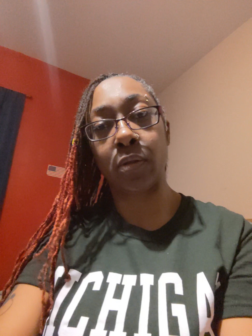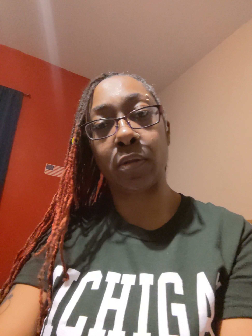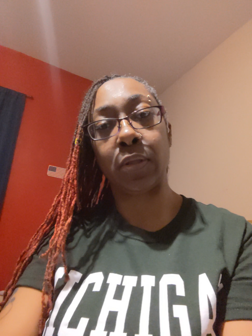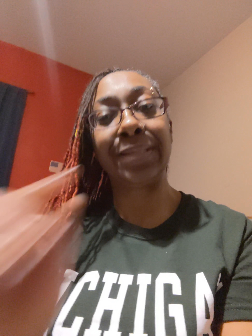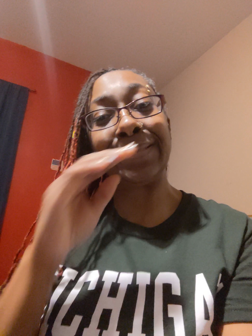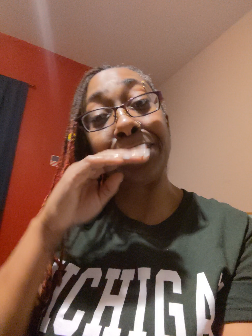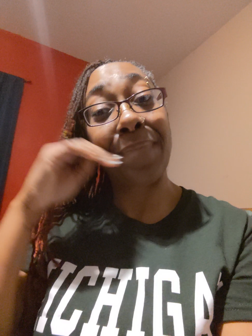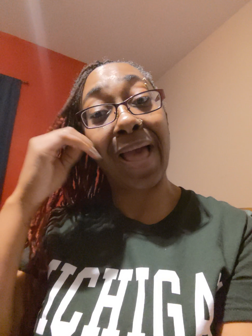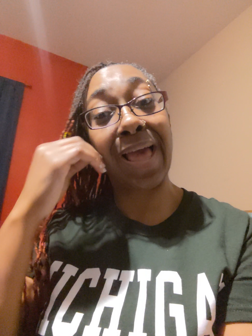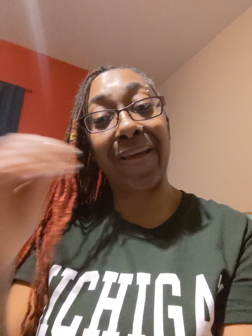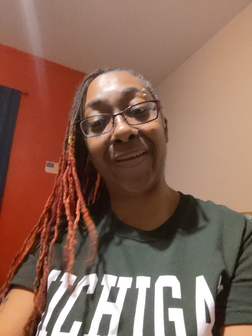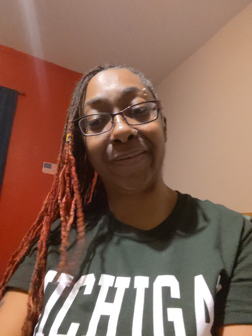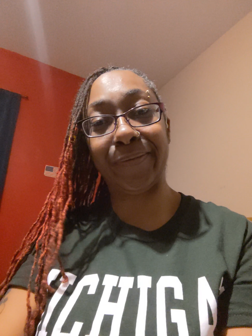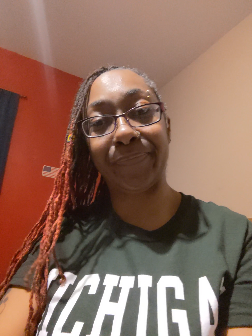smile